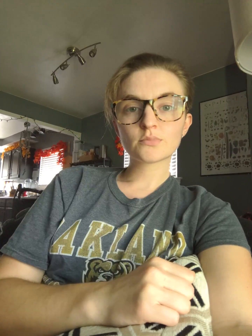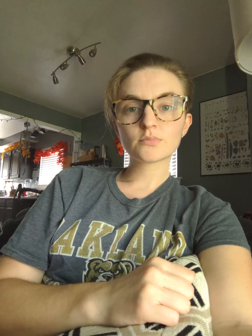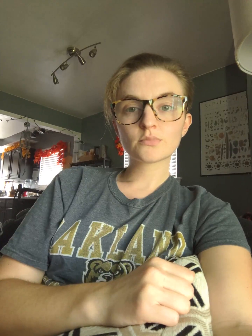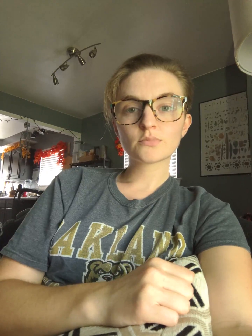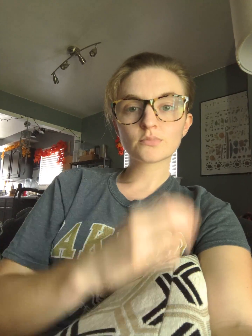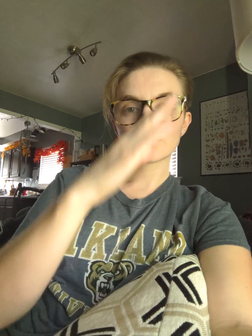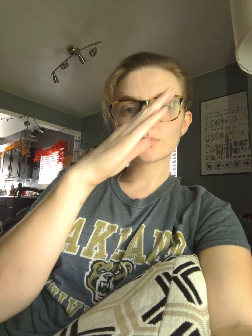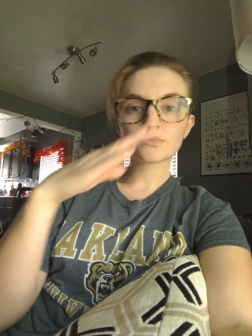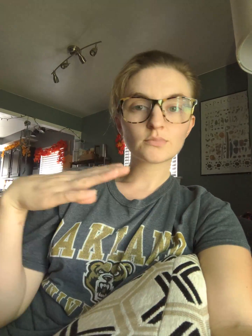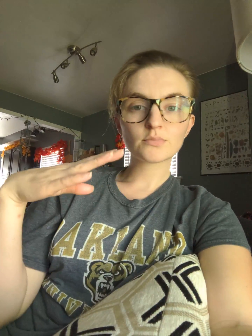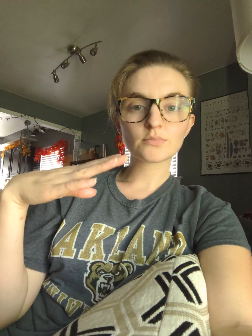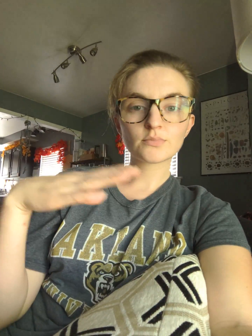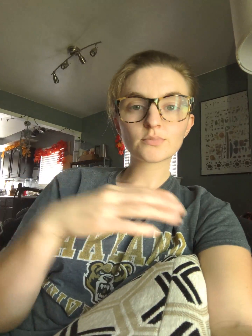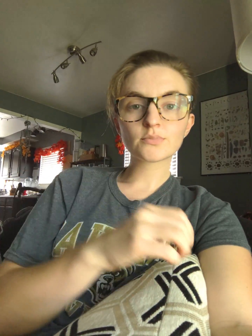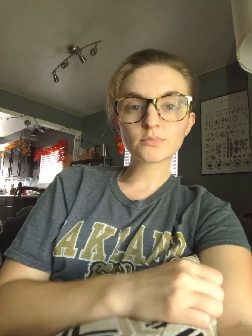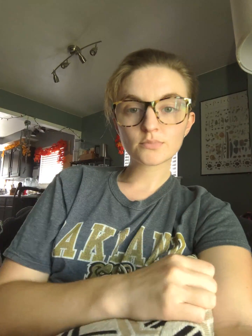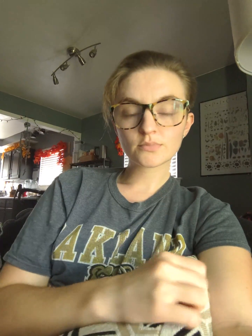roof